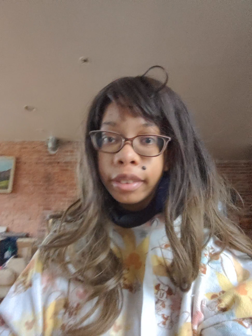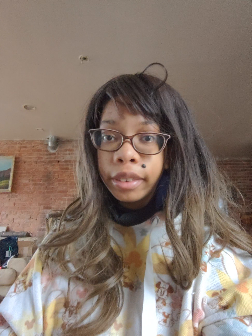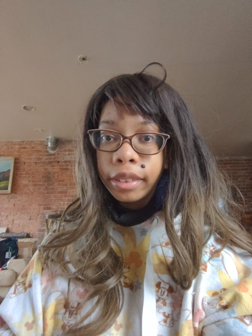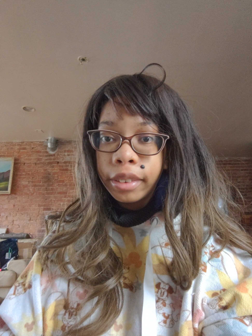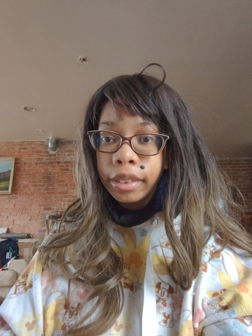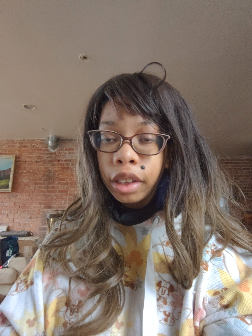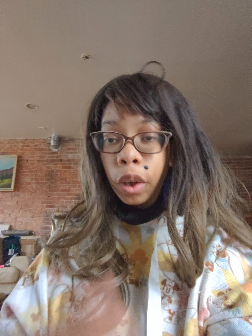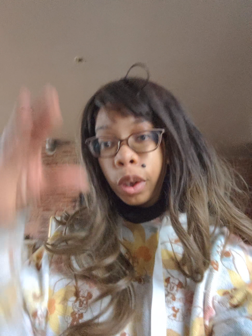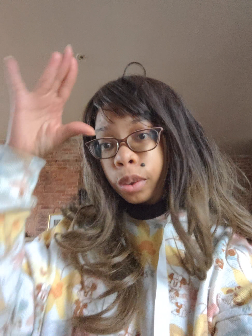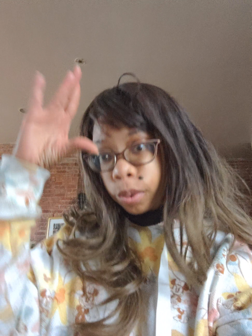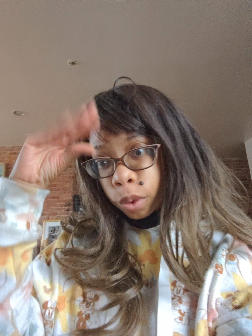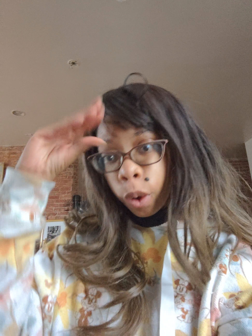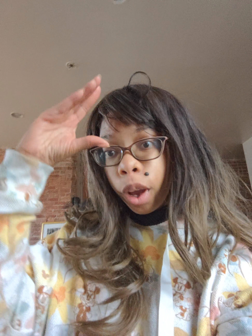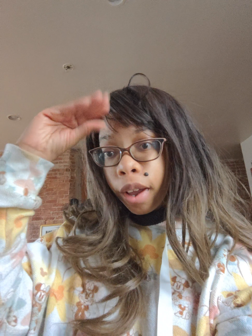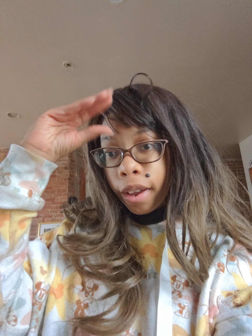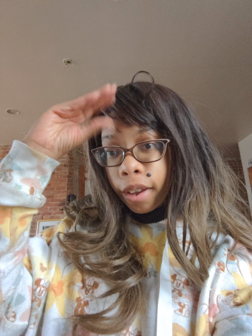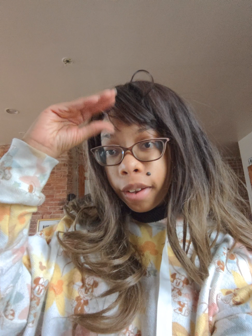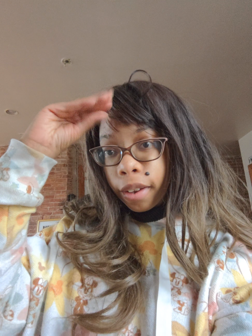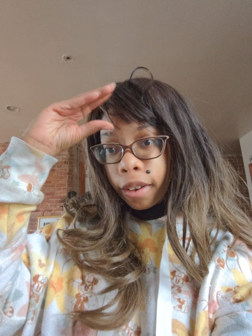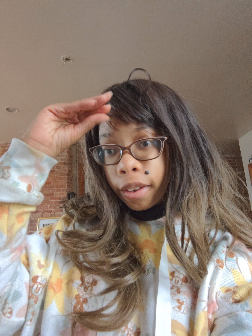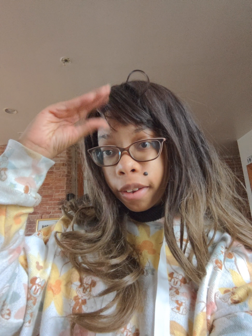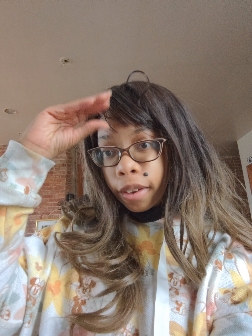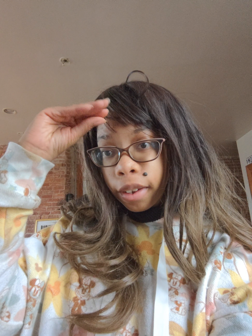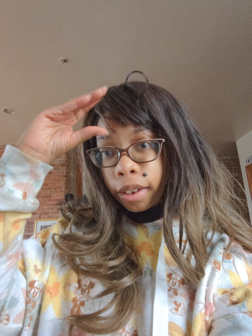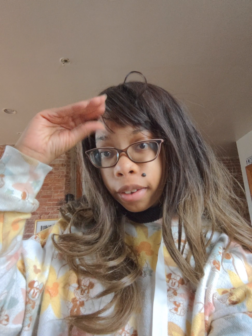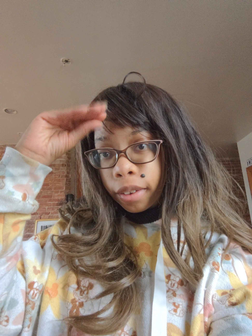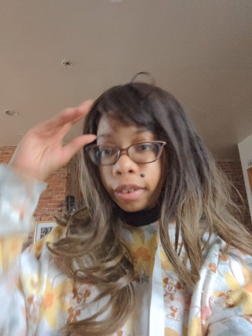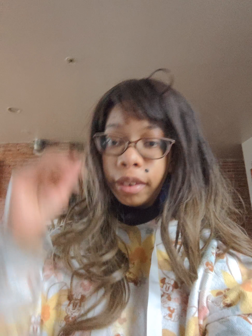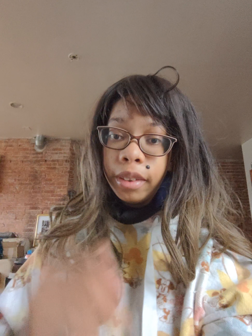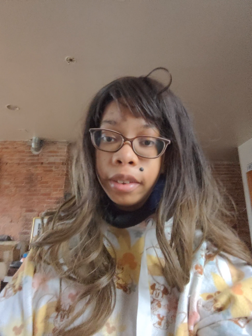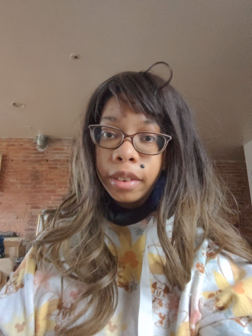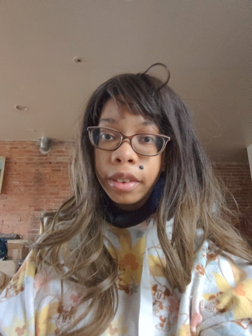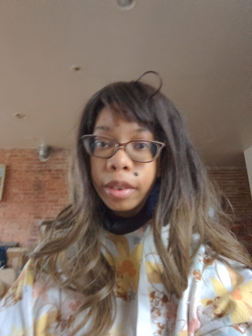boy